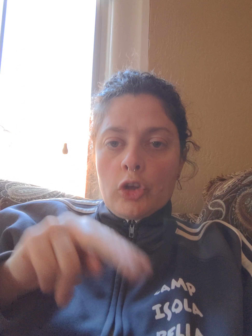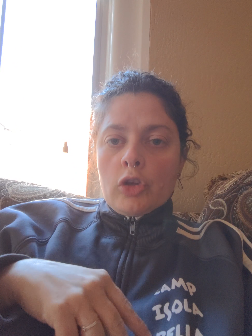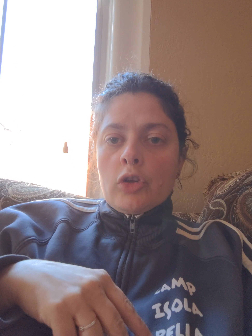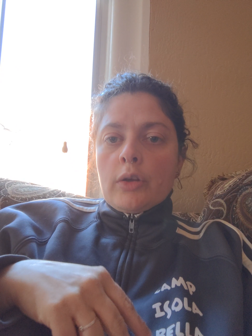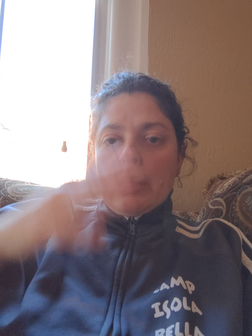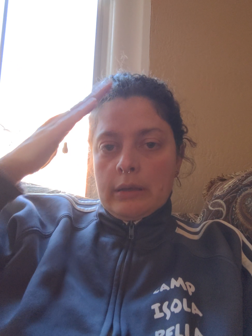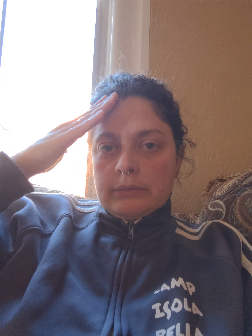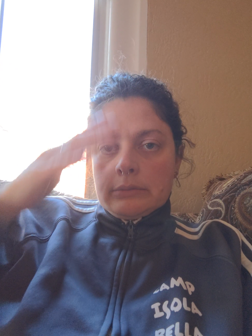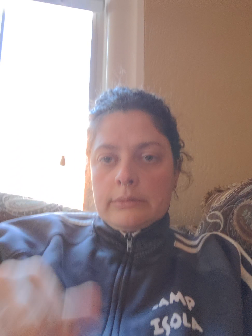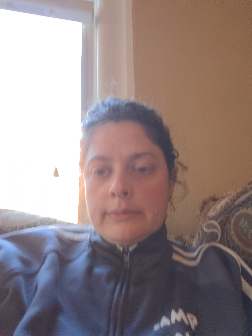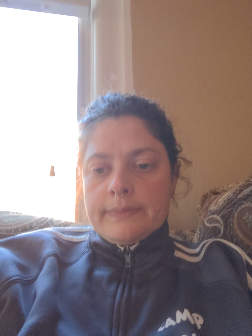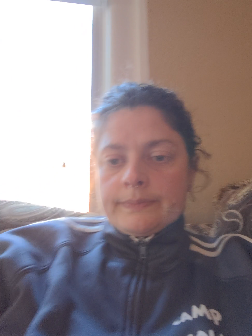hat